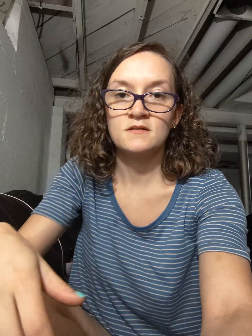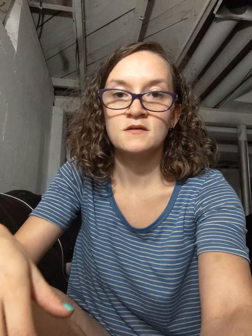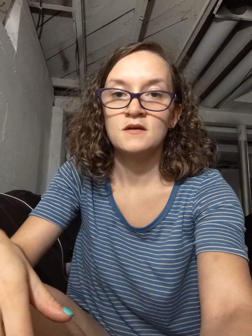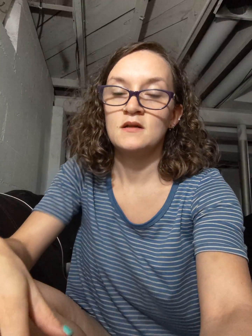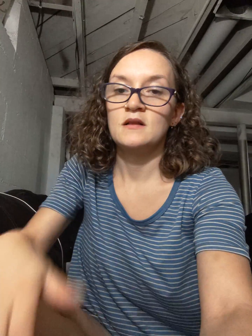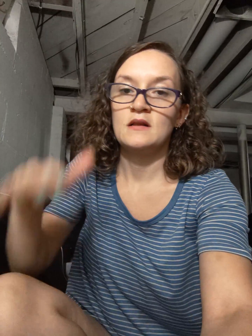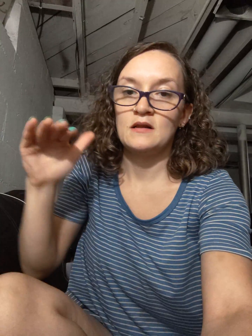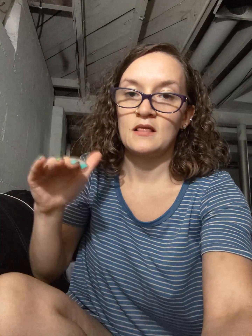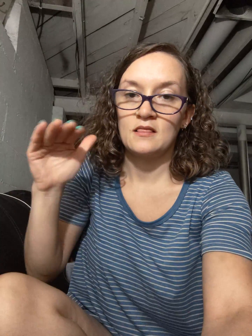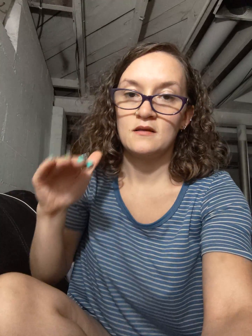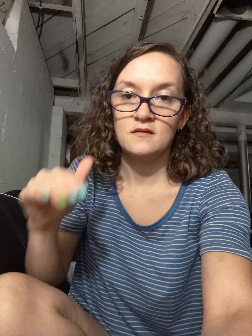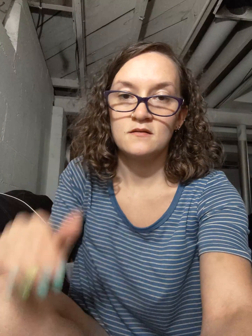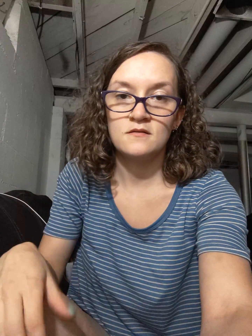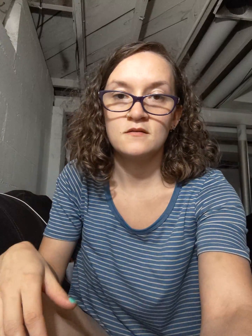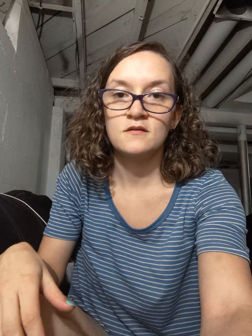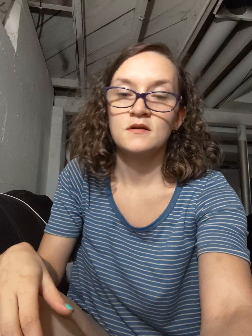little